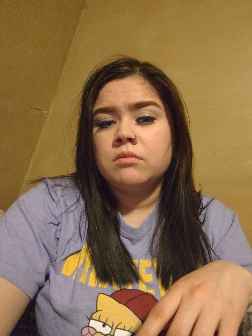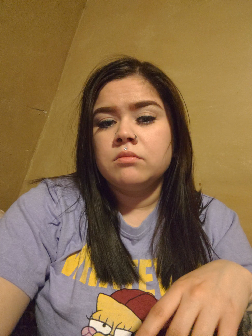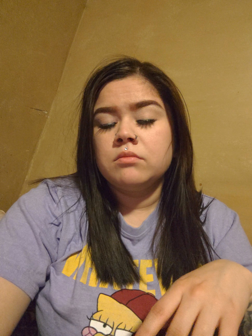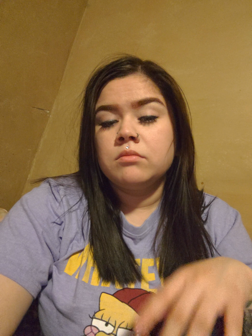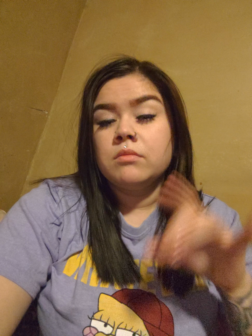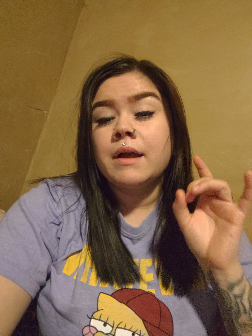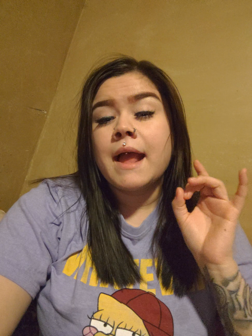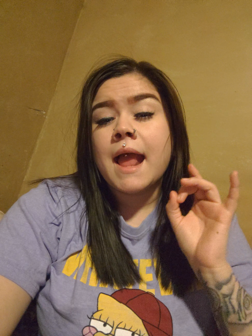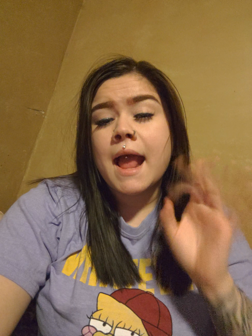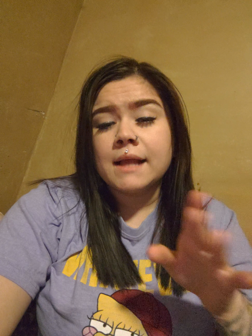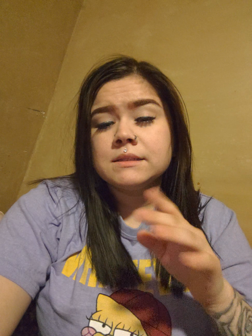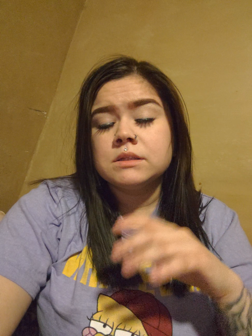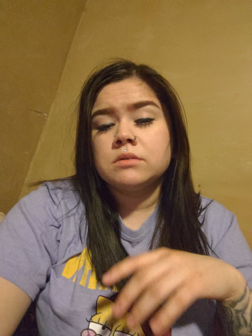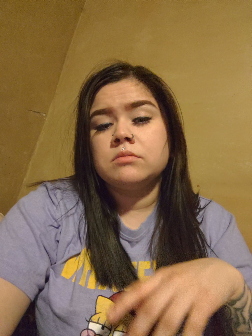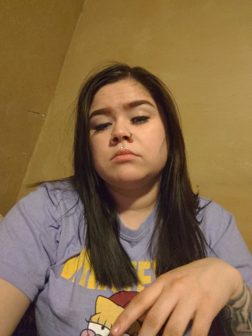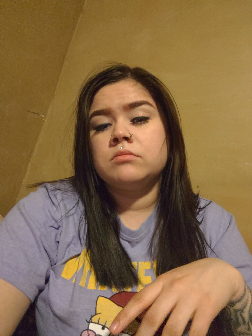hate